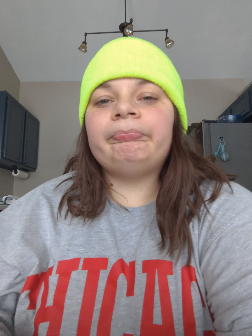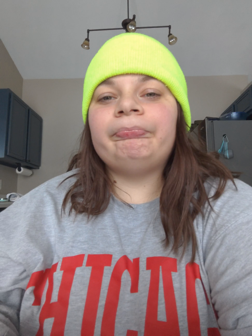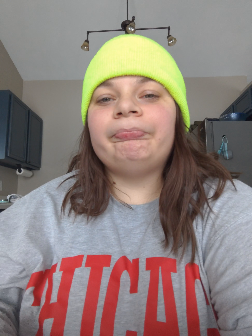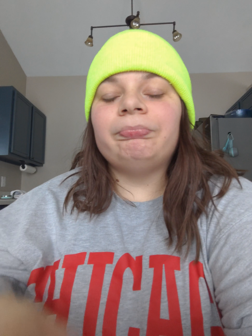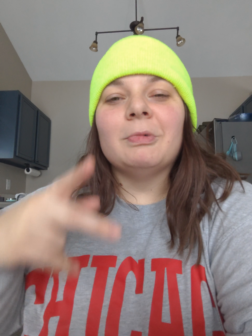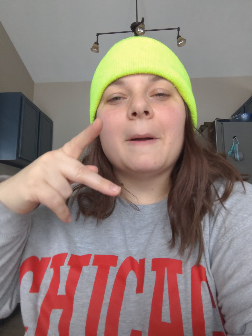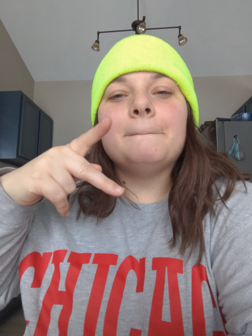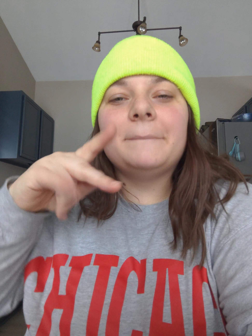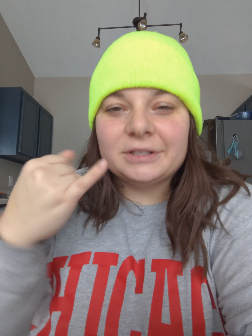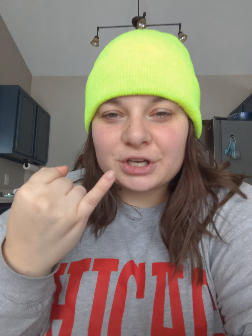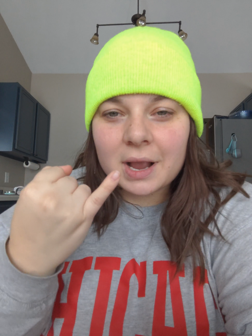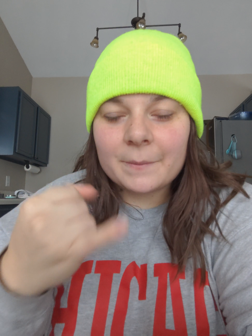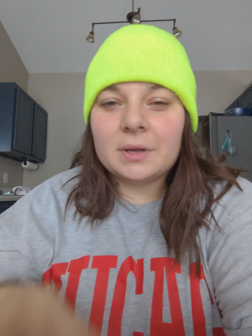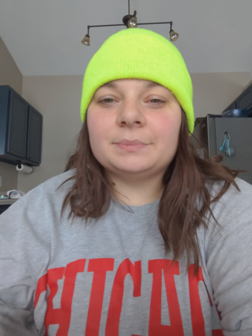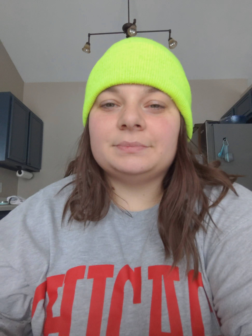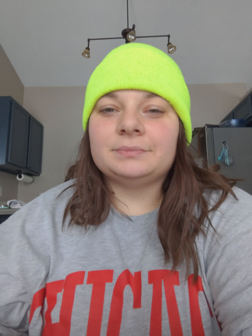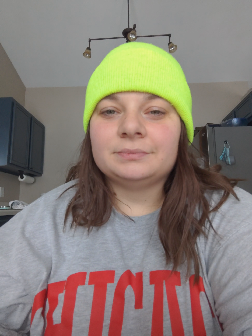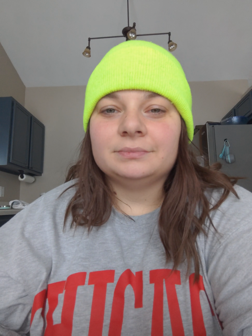pajamas